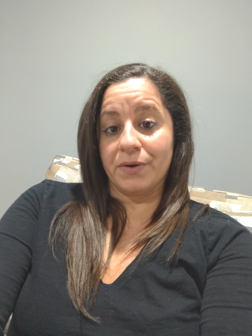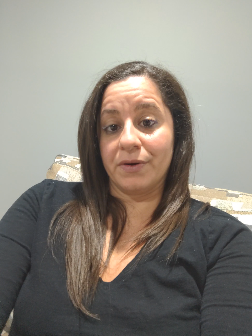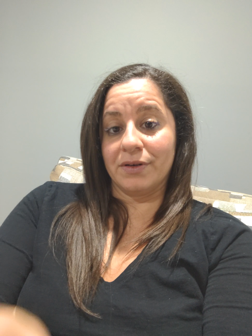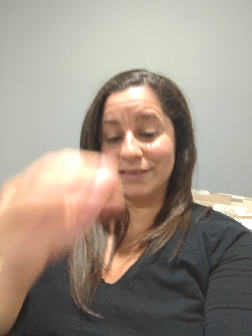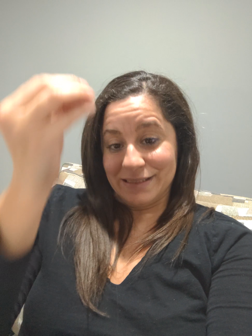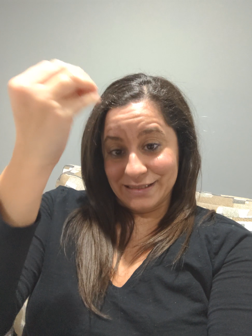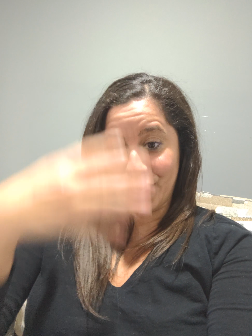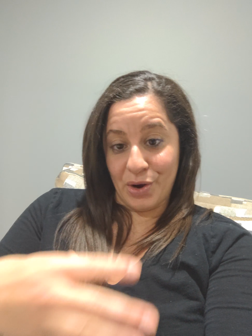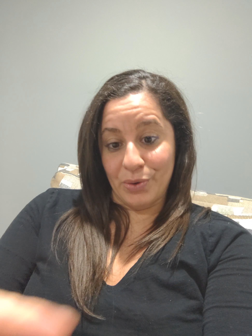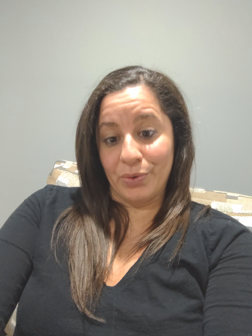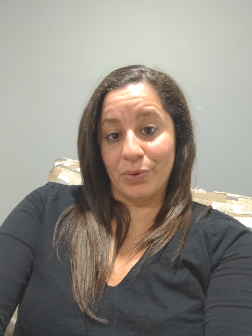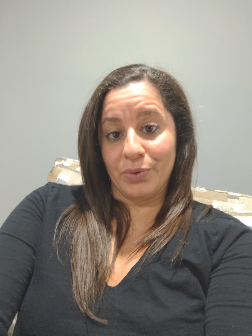shower